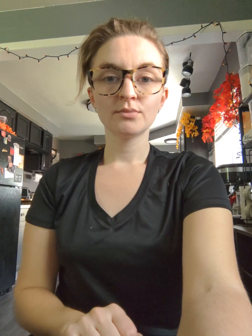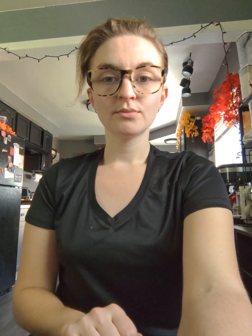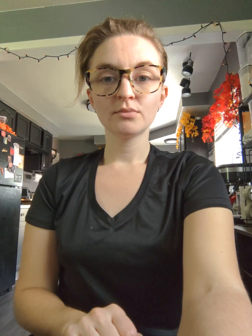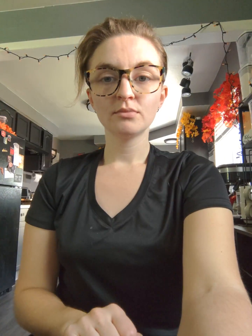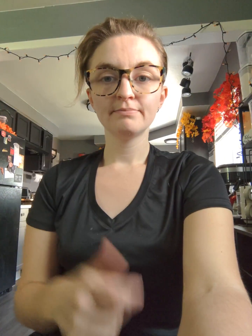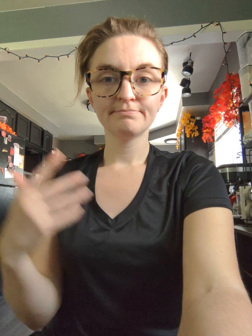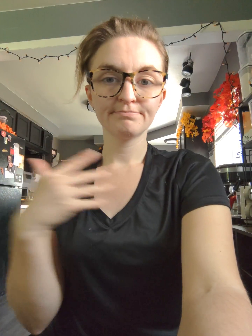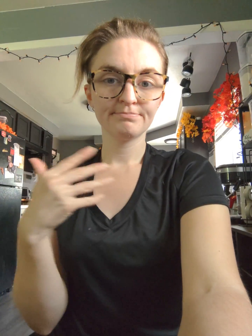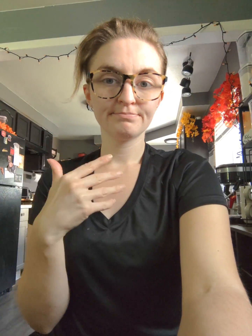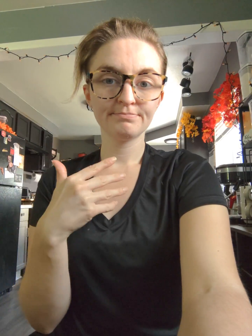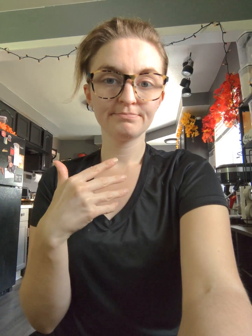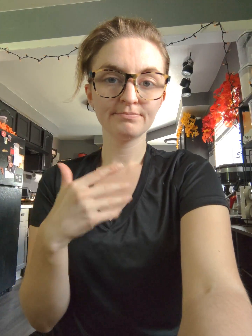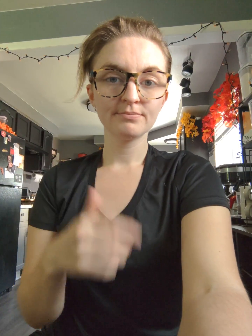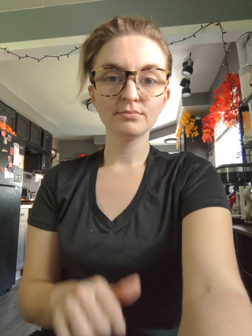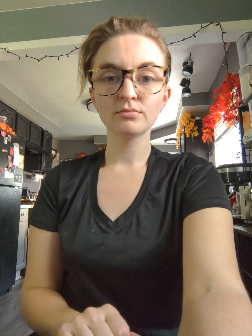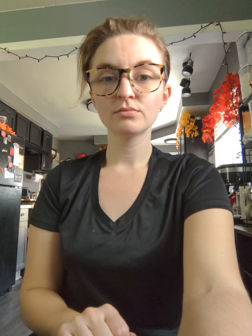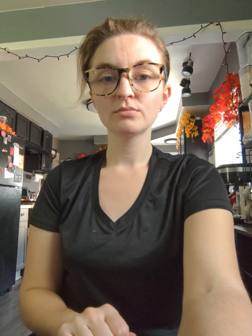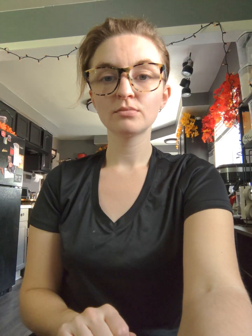scared